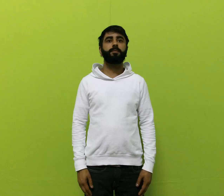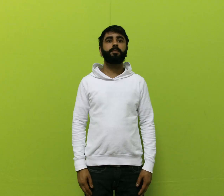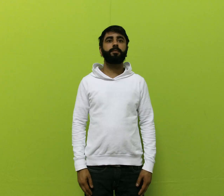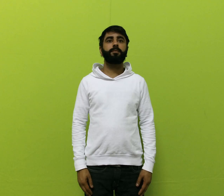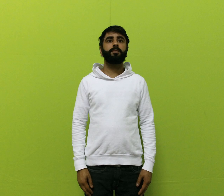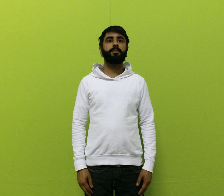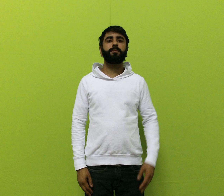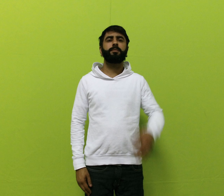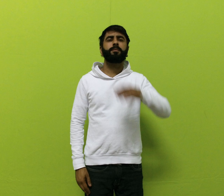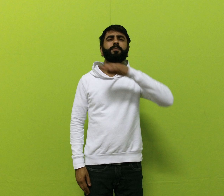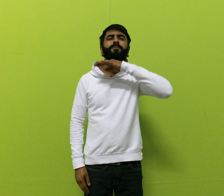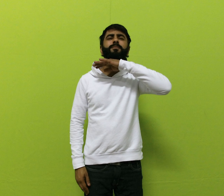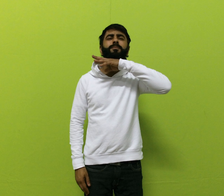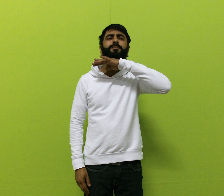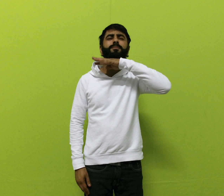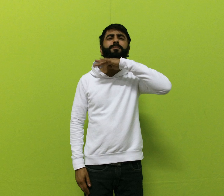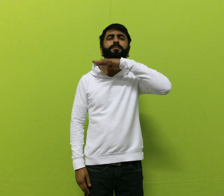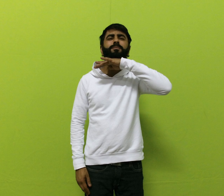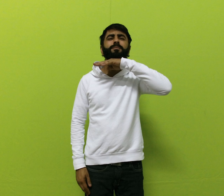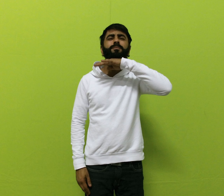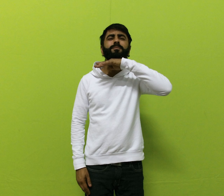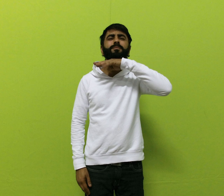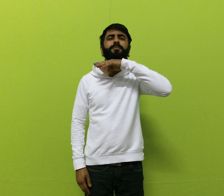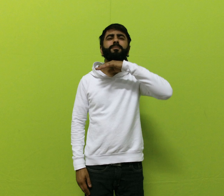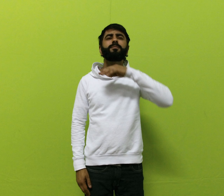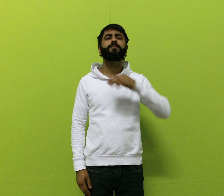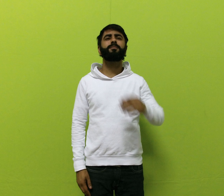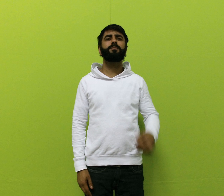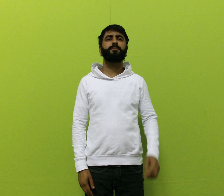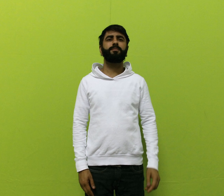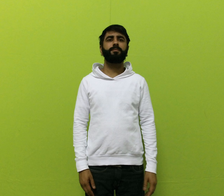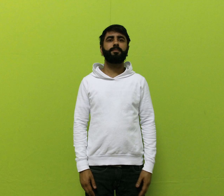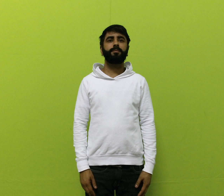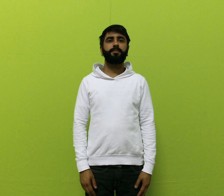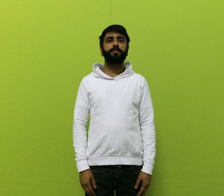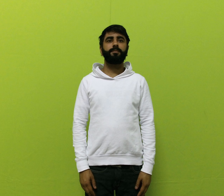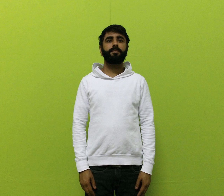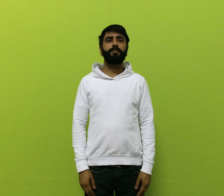ruim